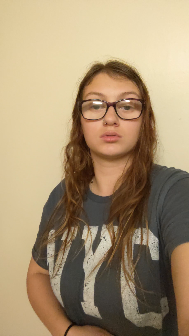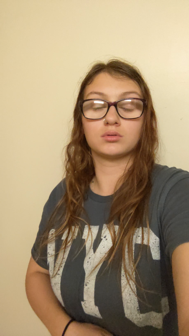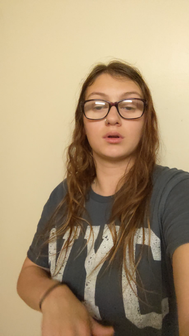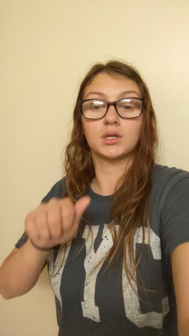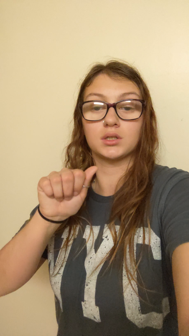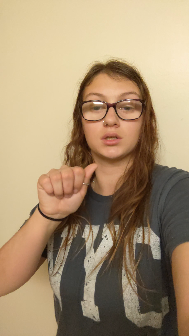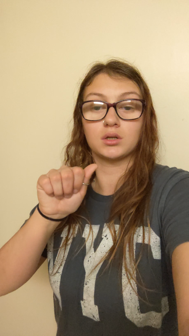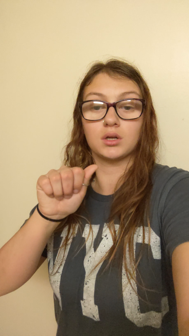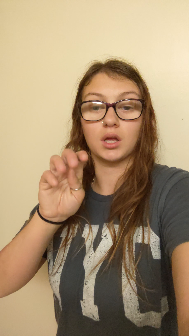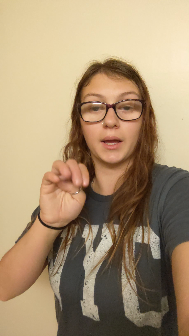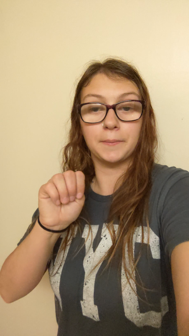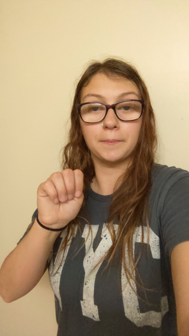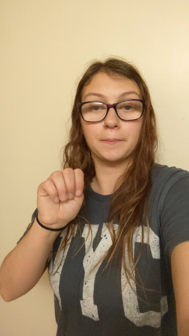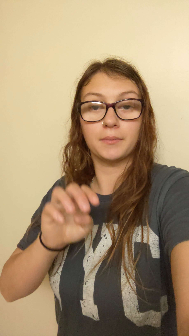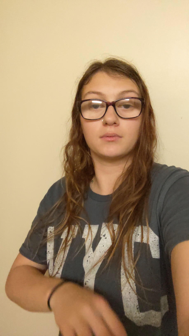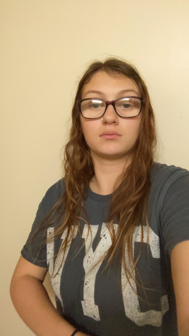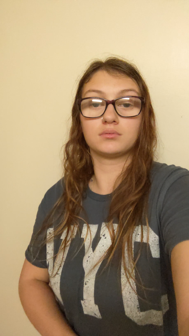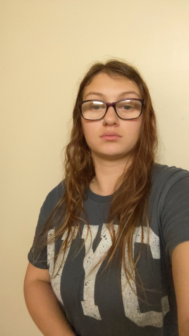am